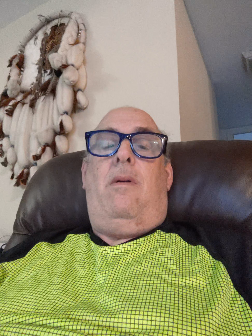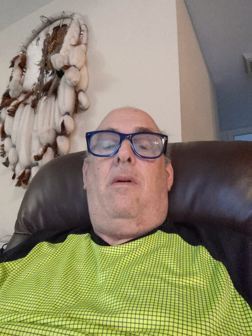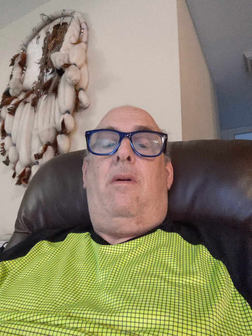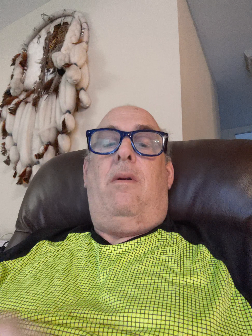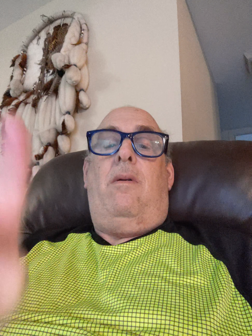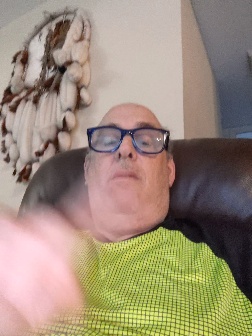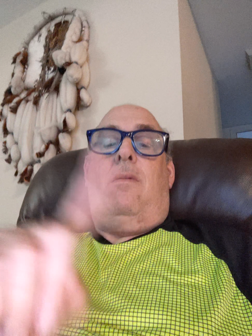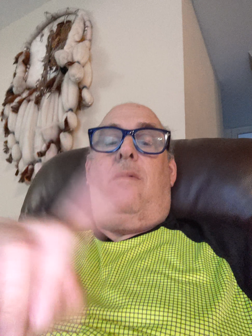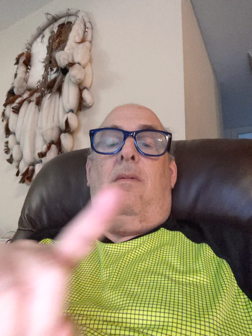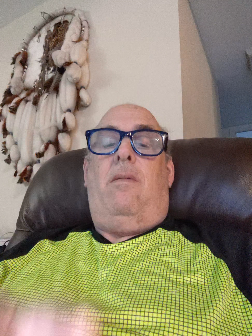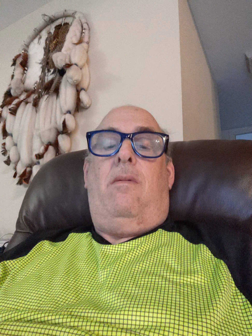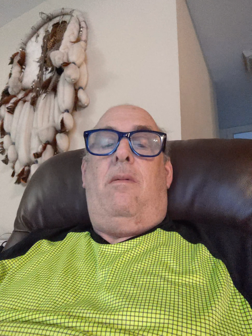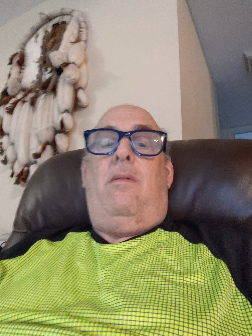where